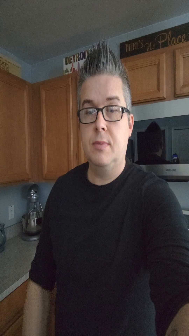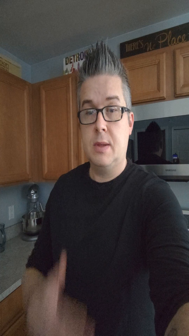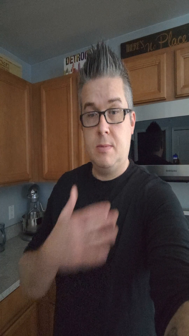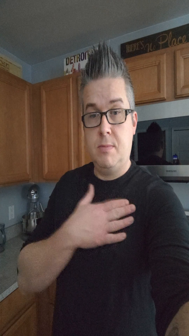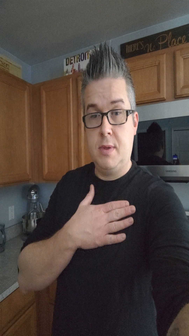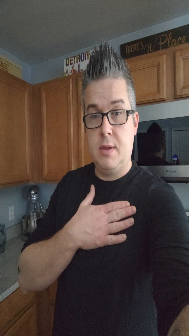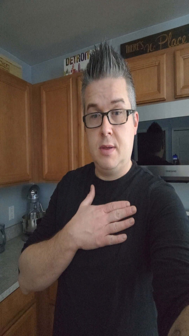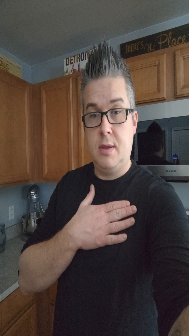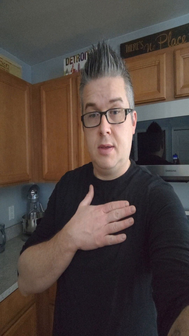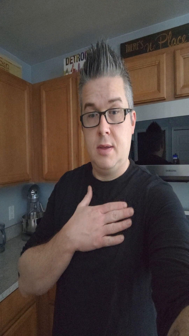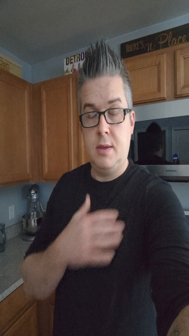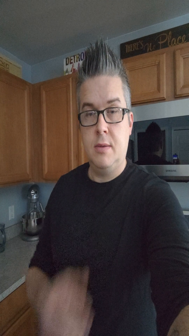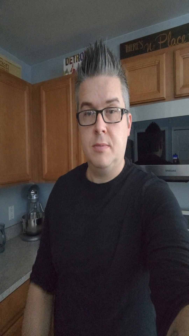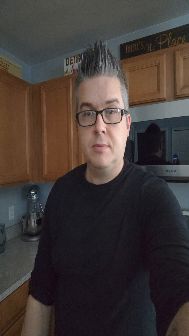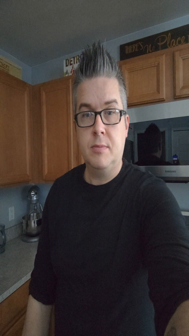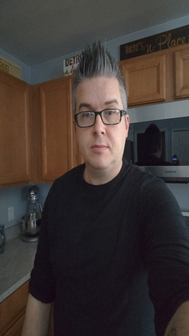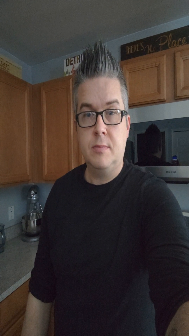my